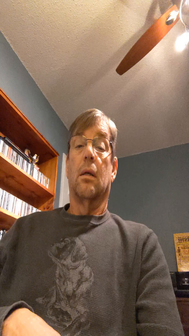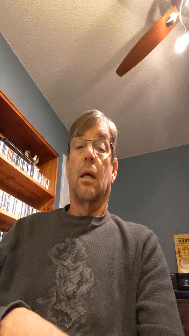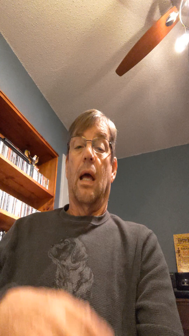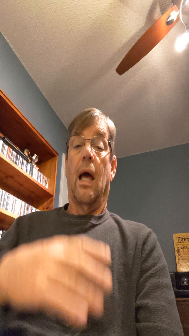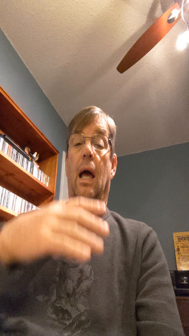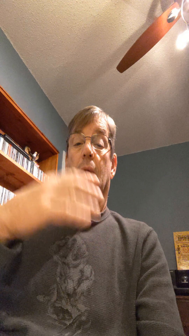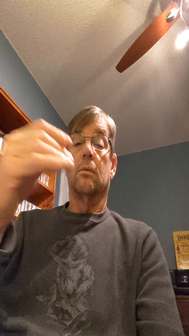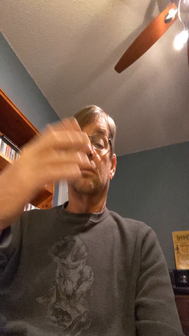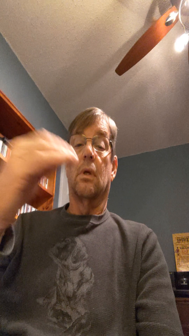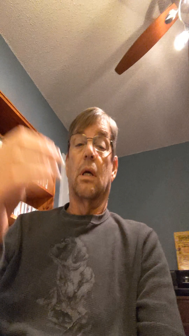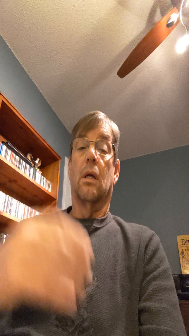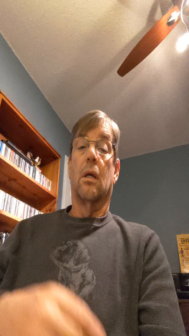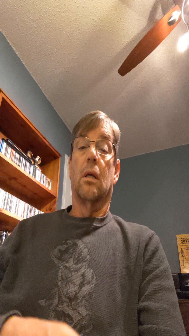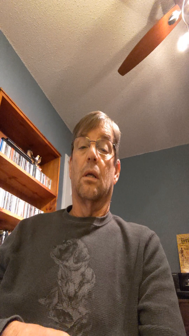outside